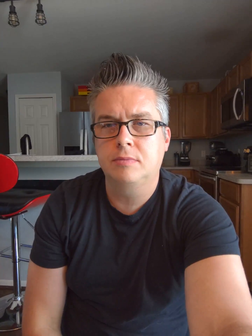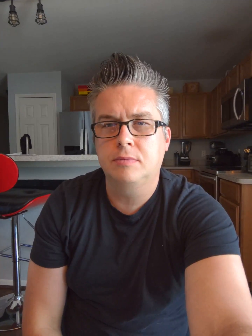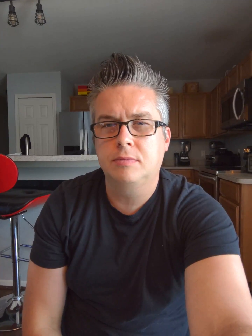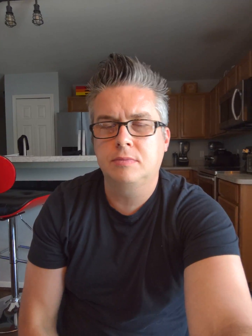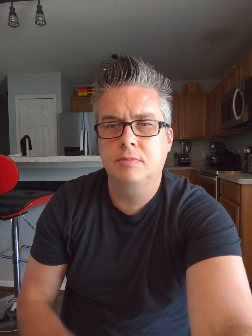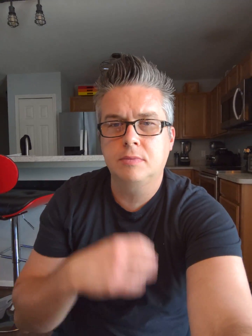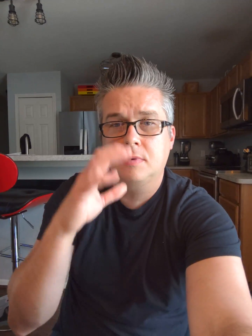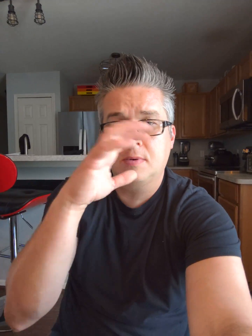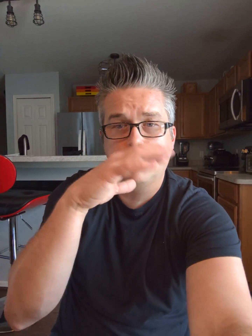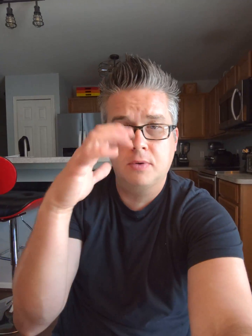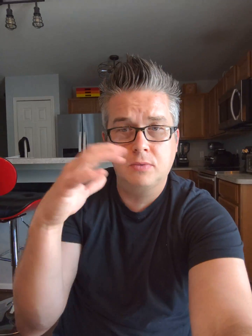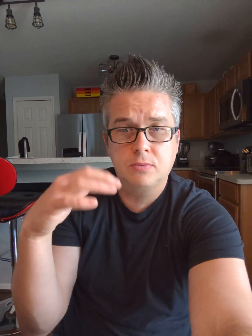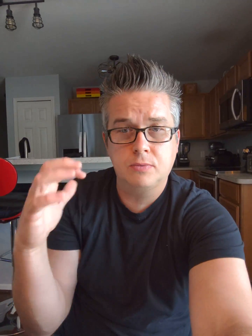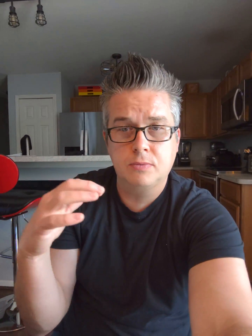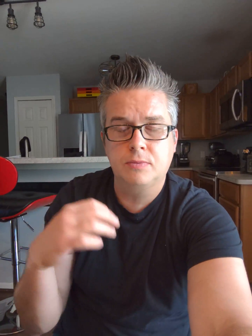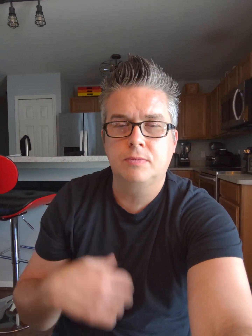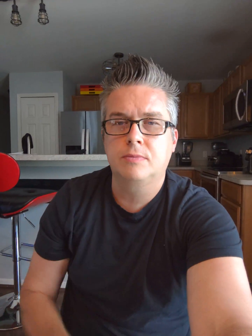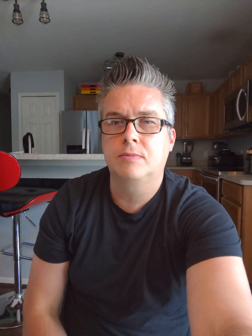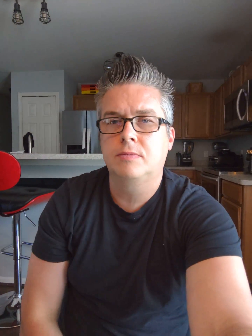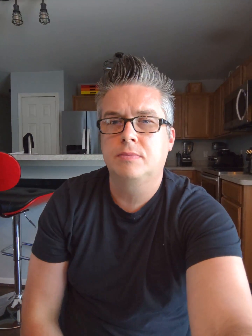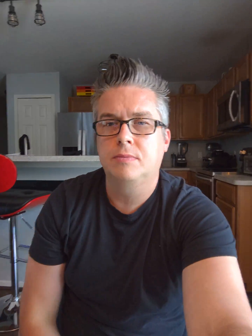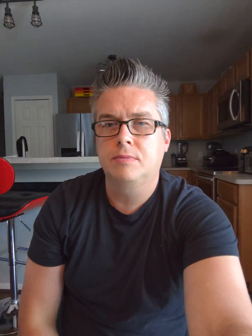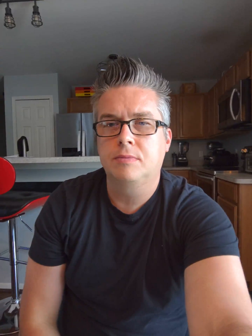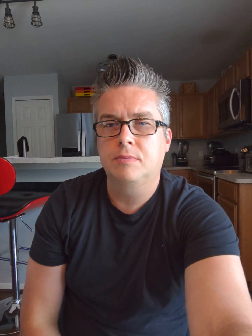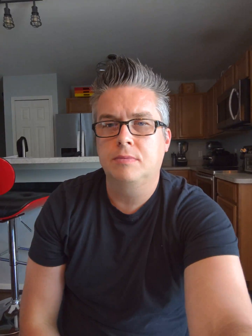grapes